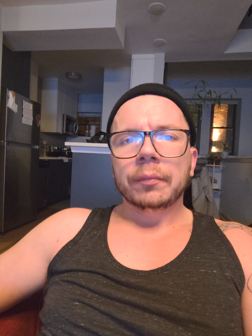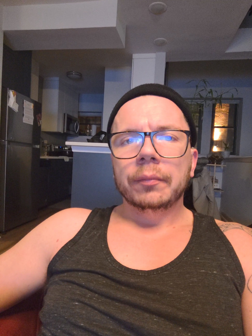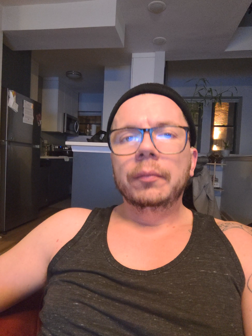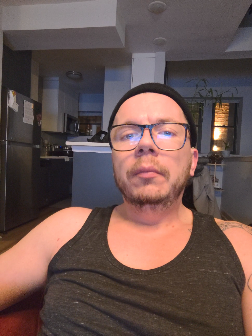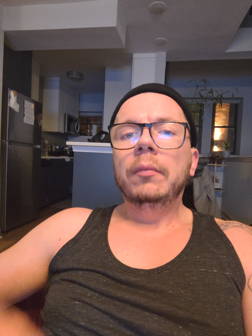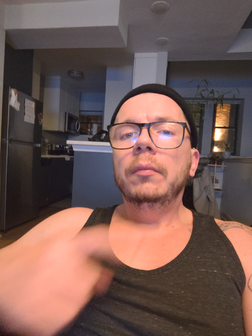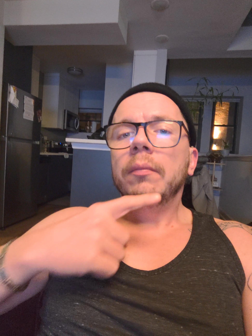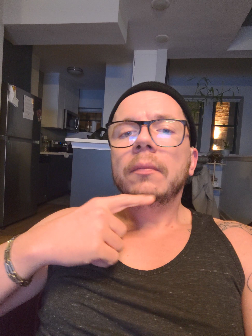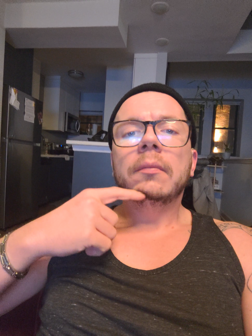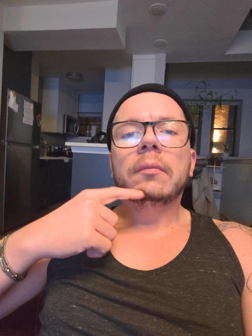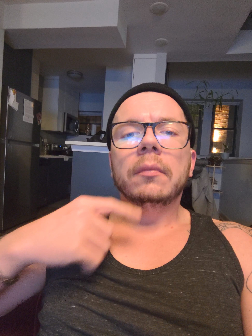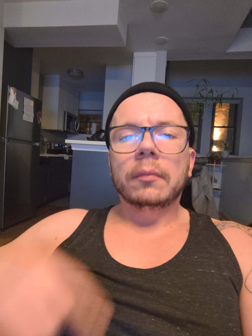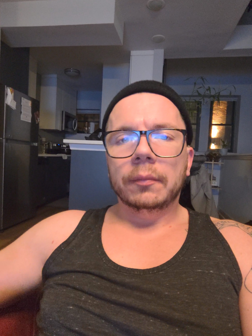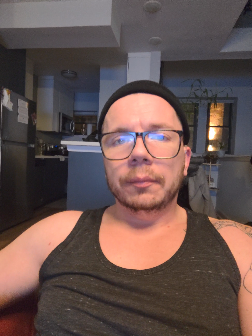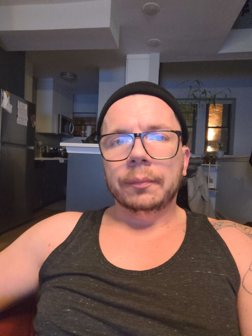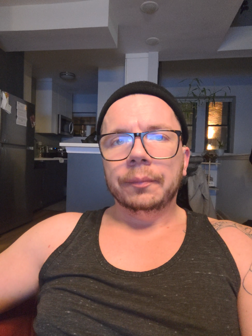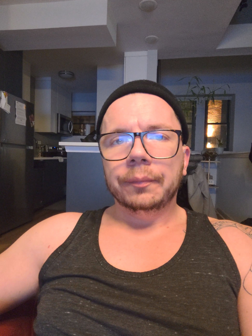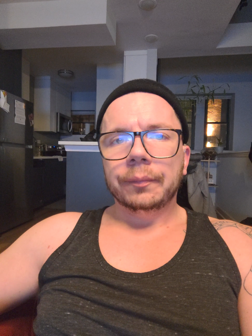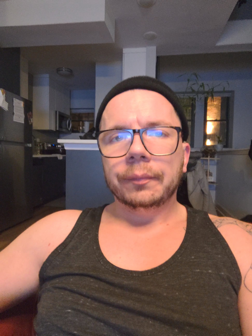chin